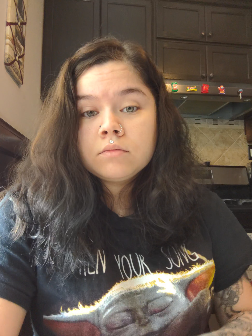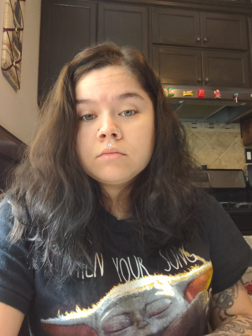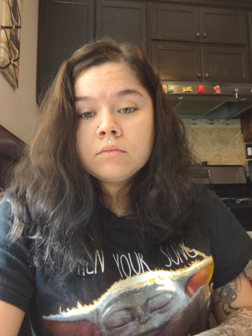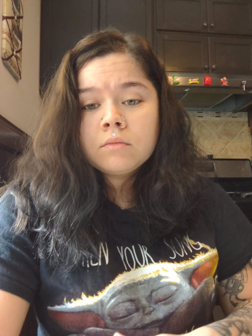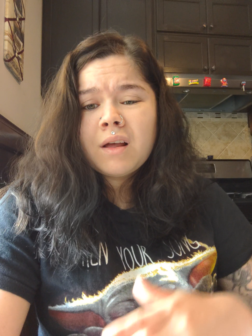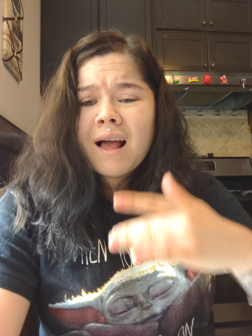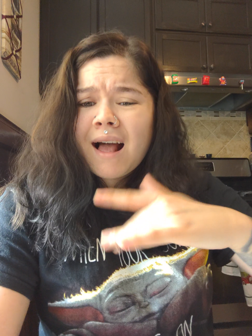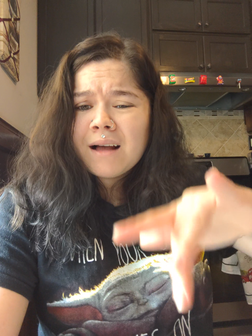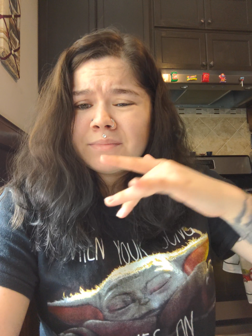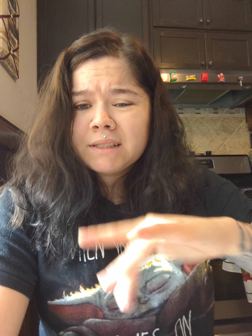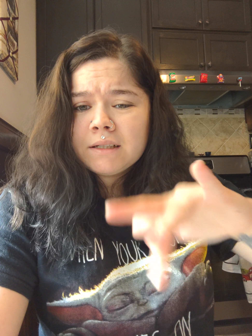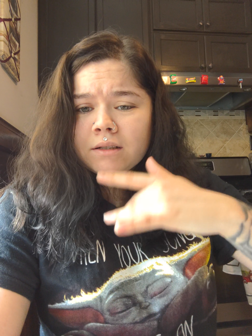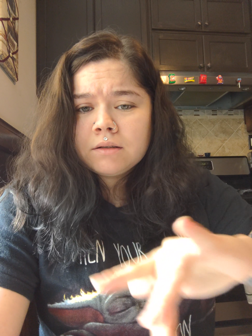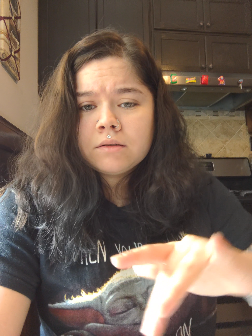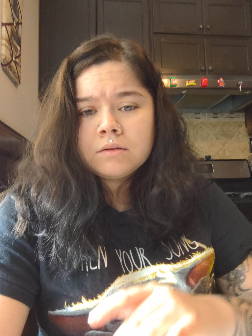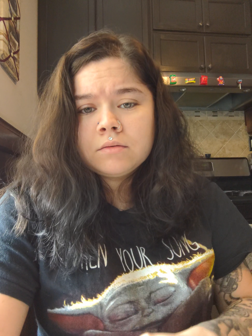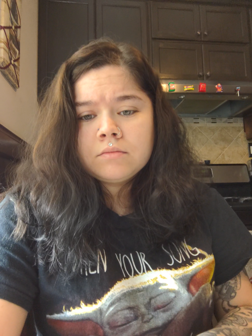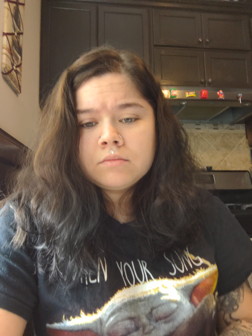empty